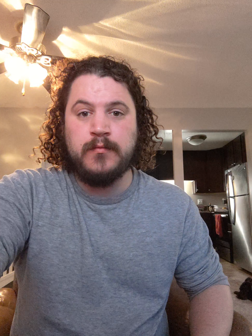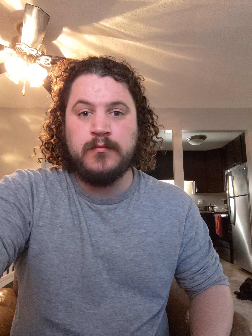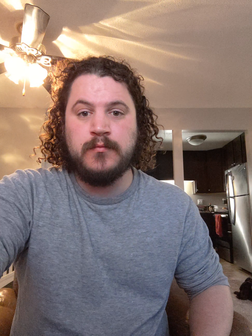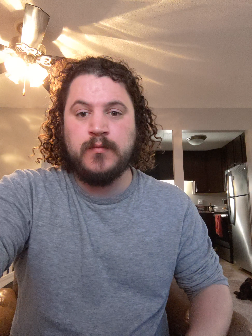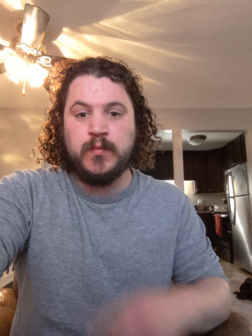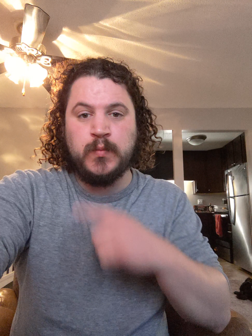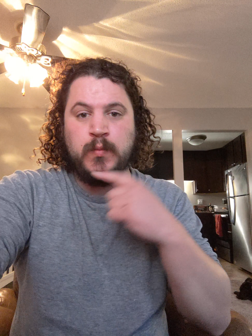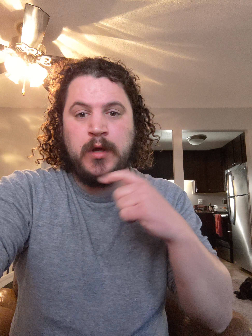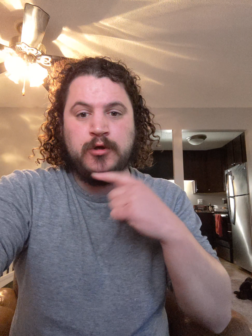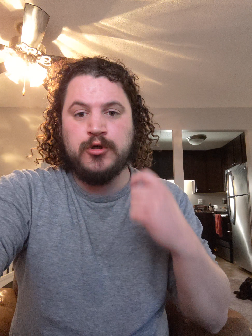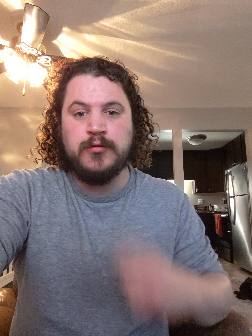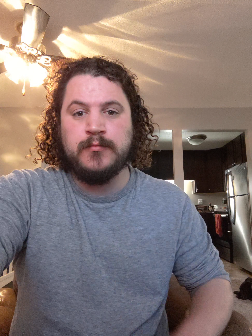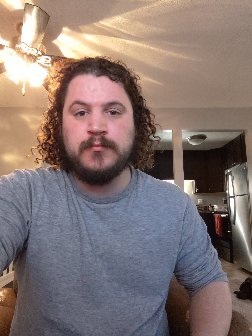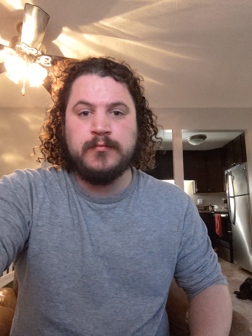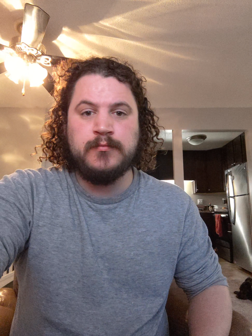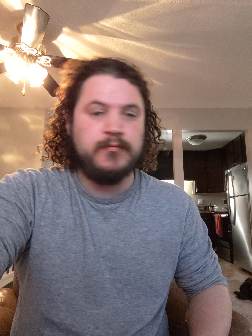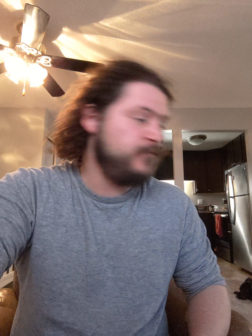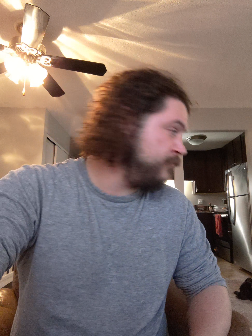dryer